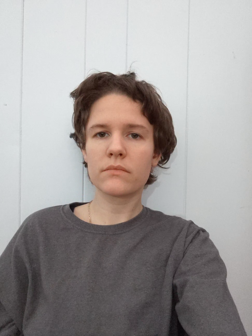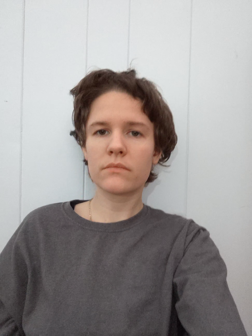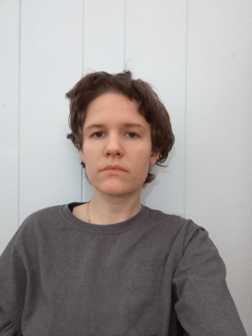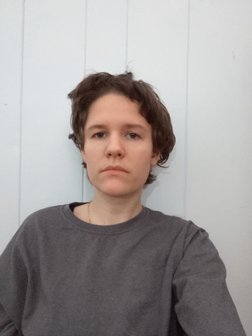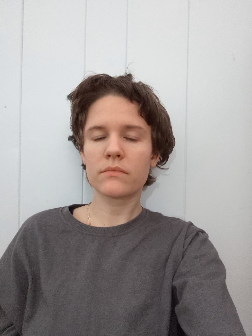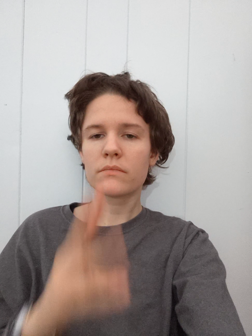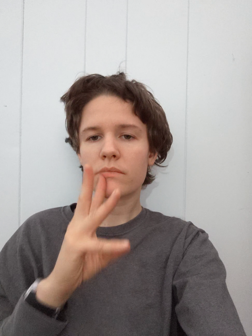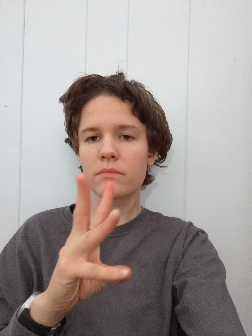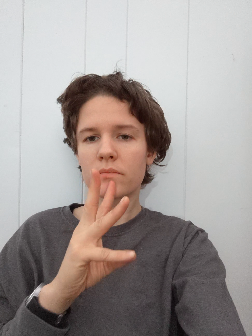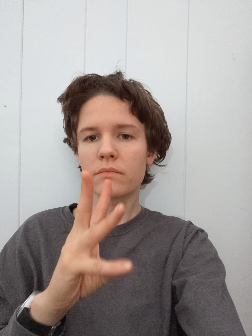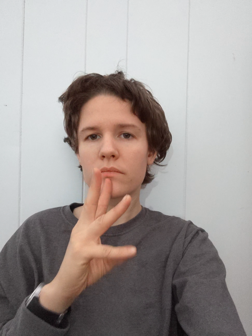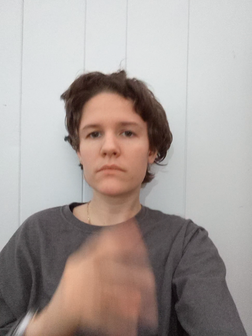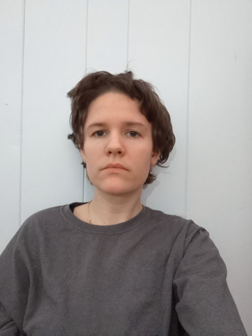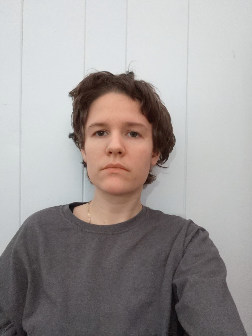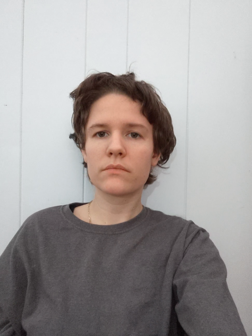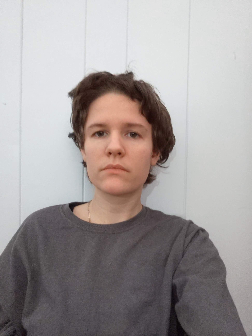water